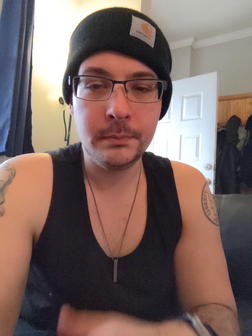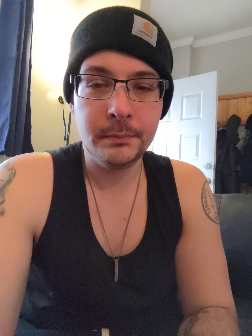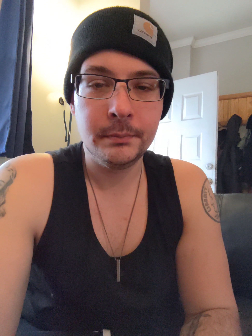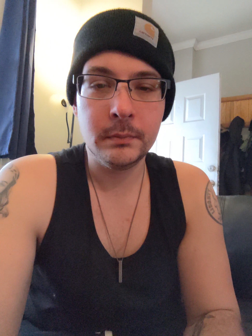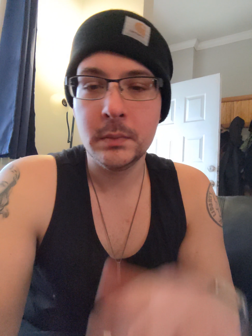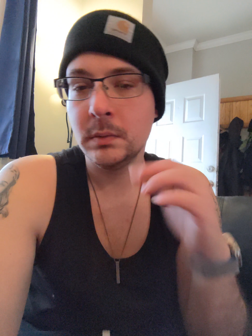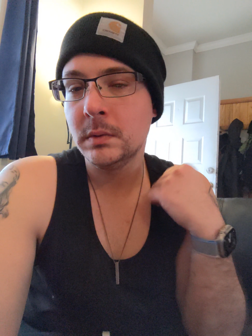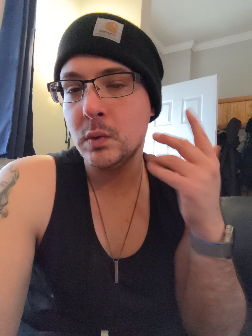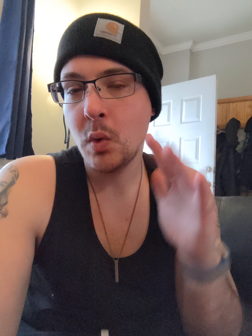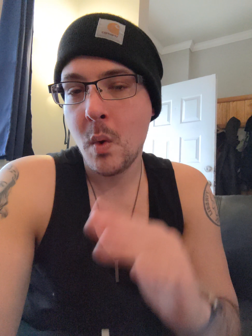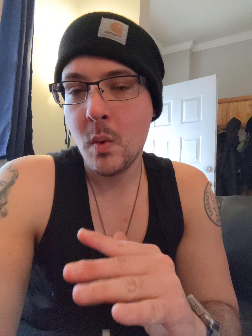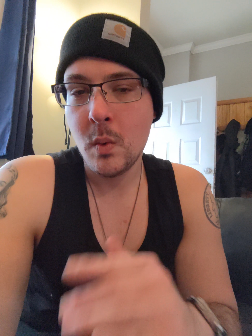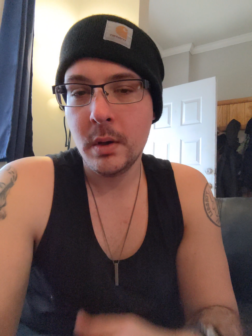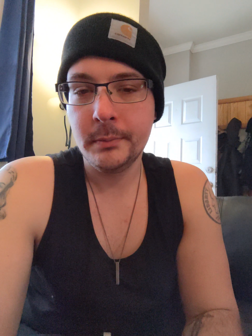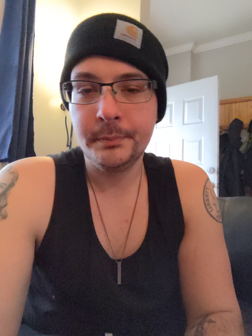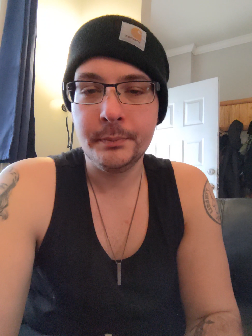snow